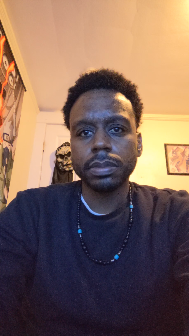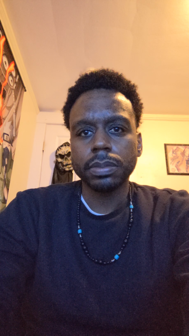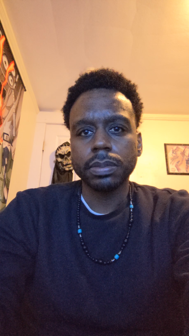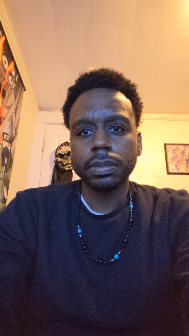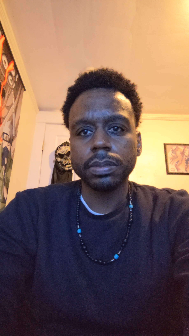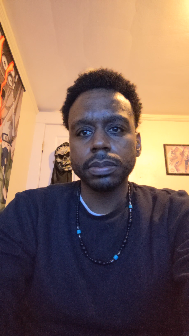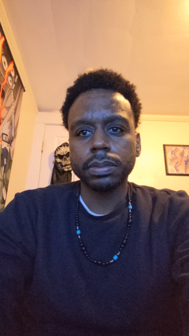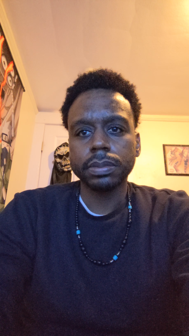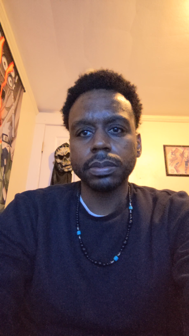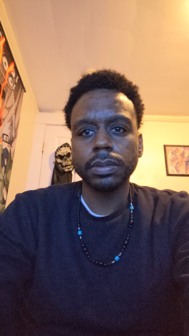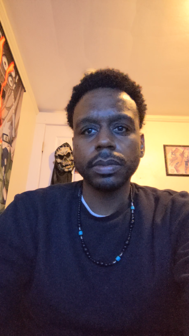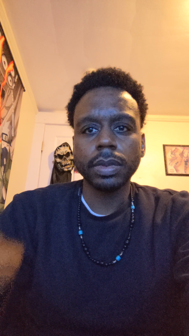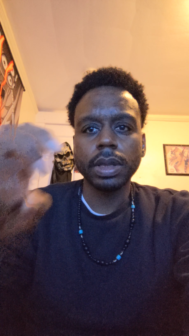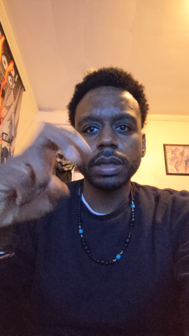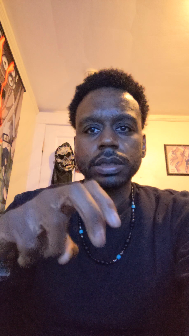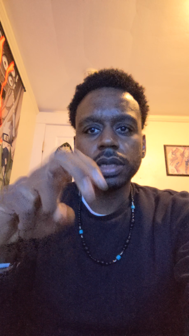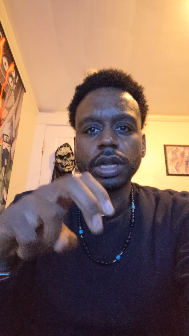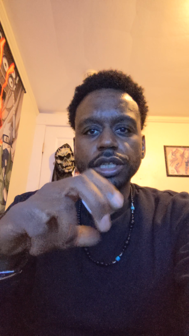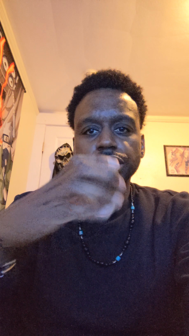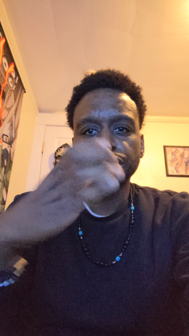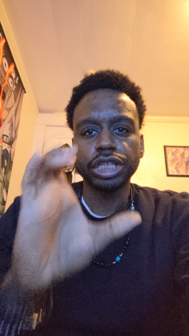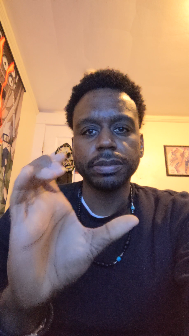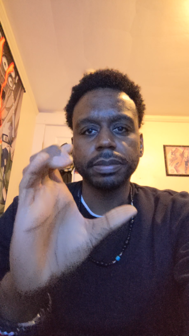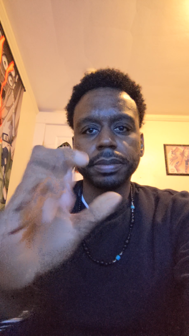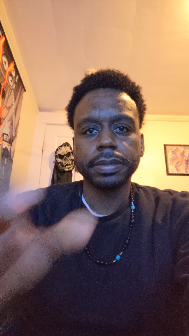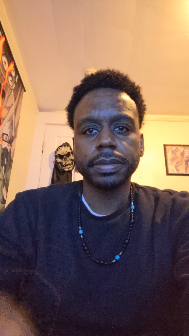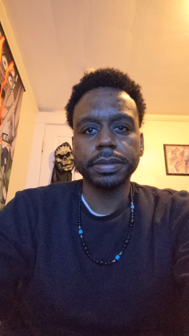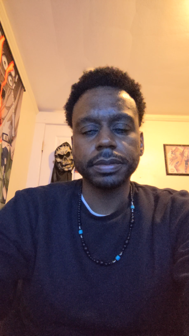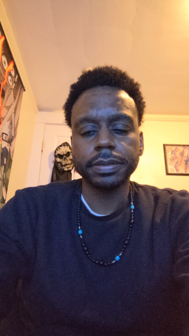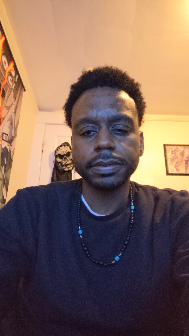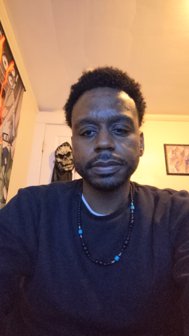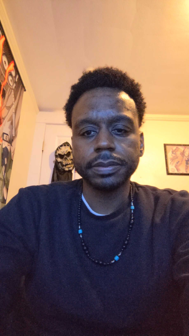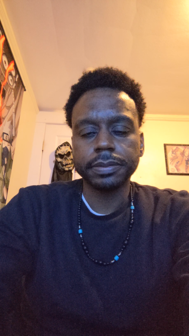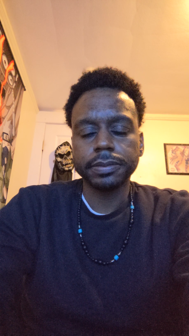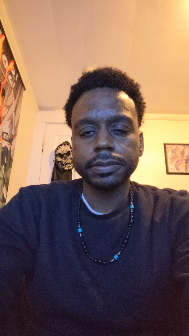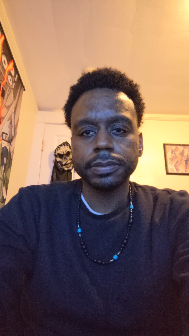potato chip